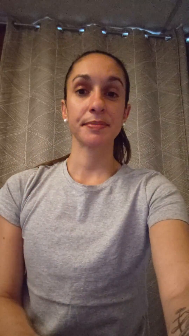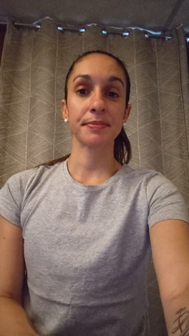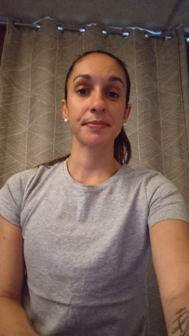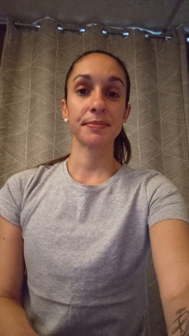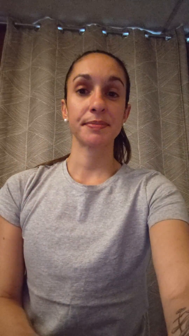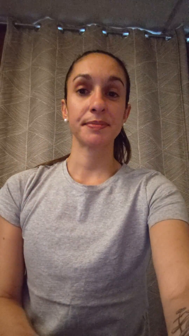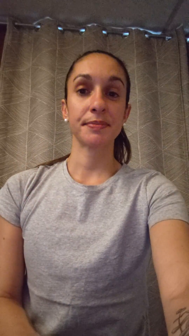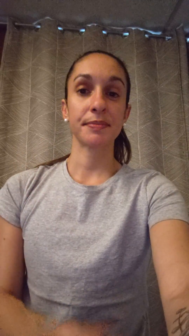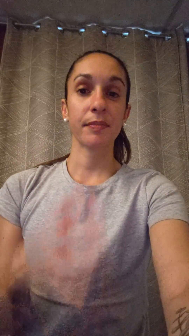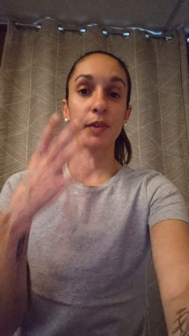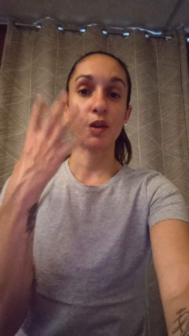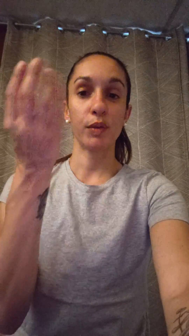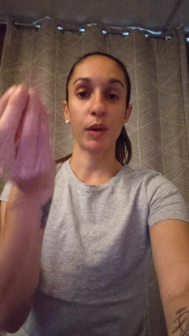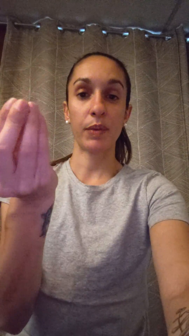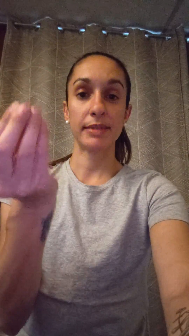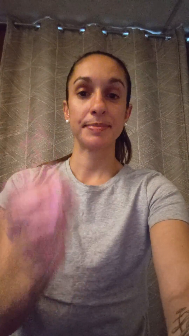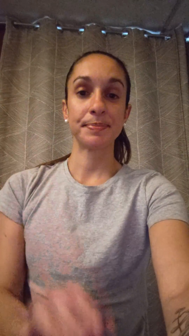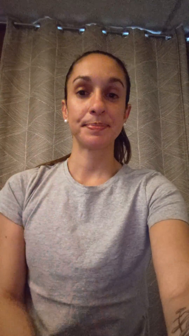going to